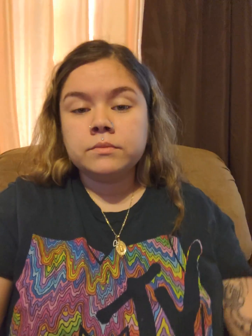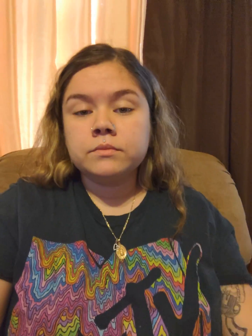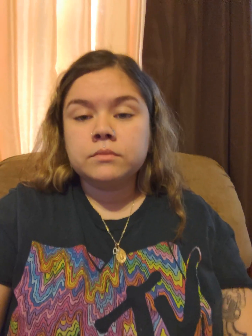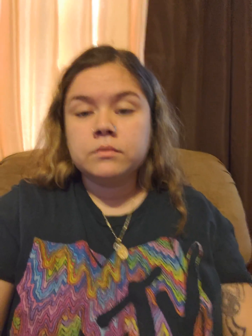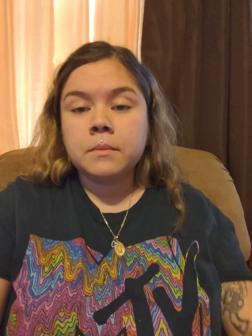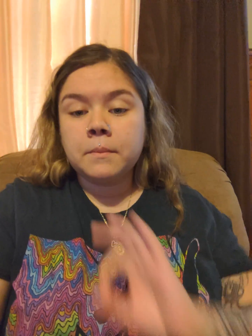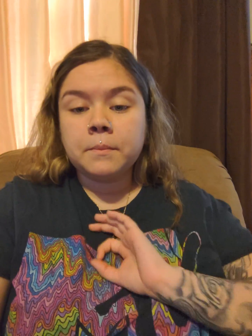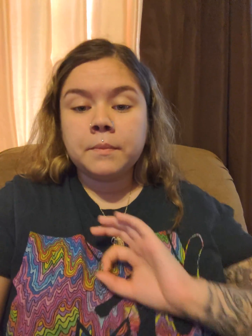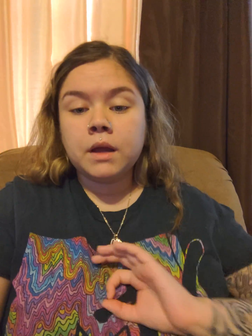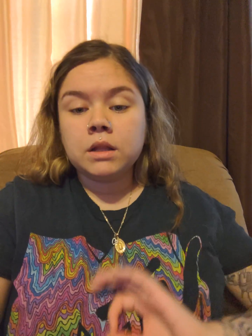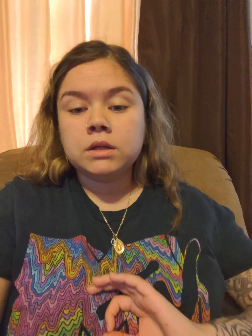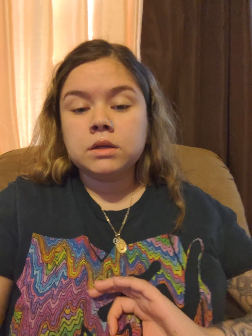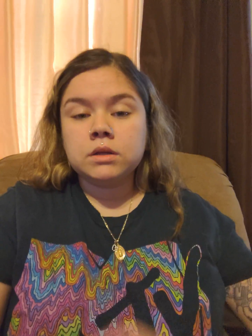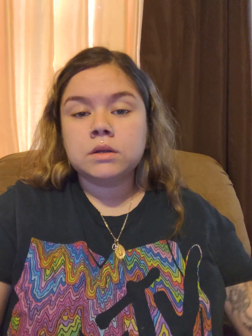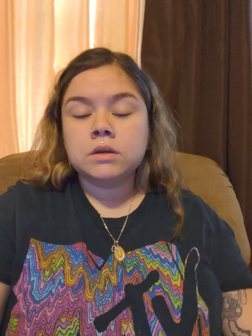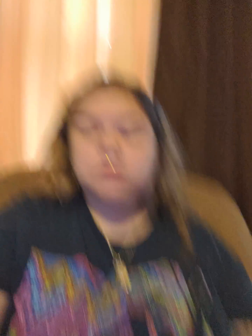button